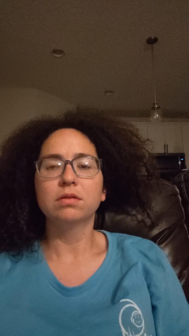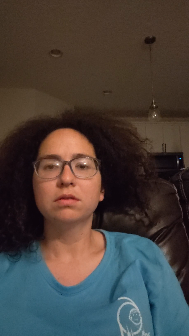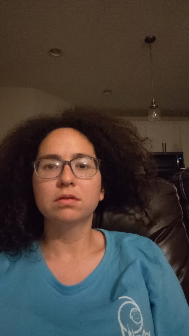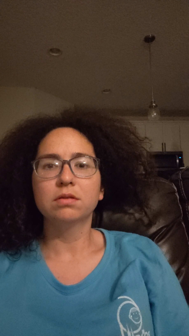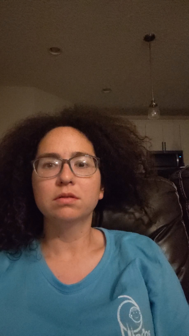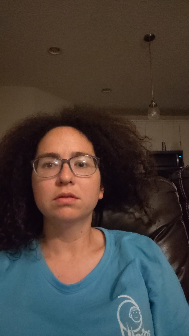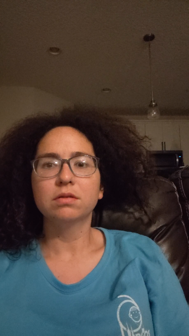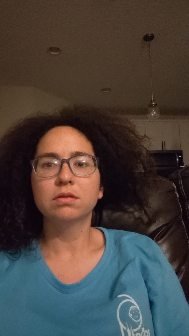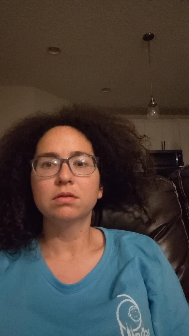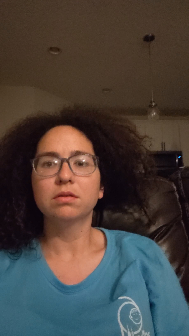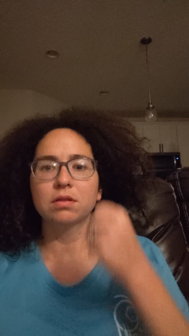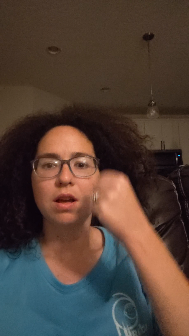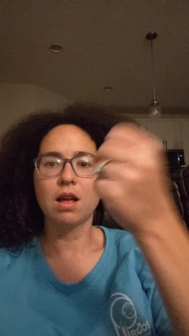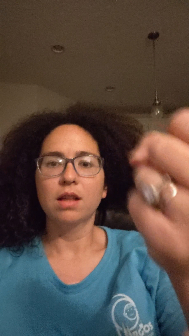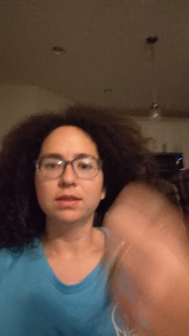drive